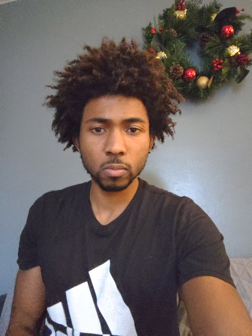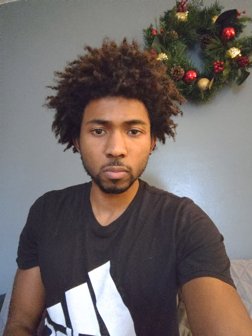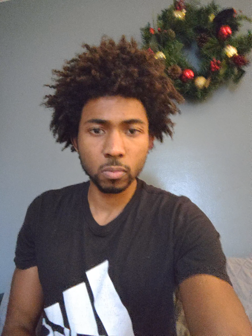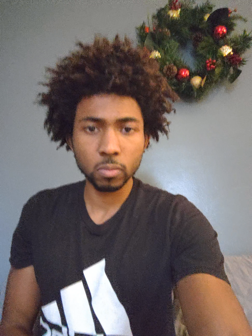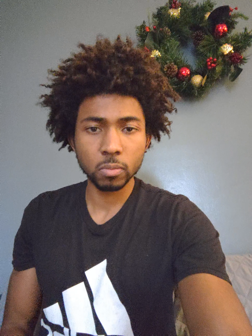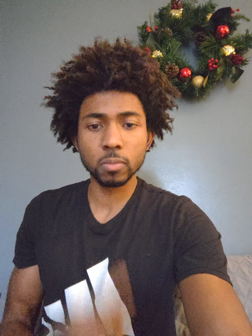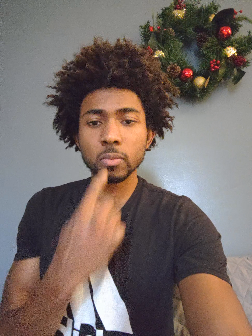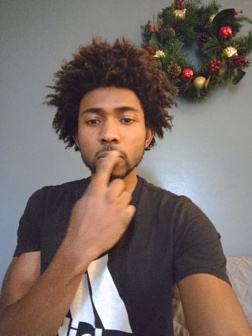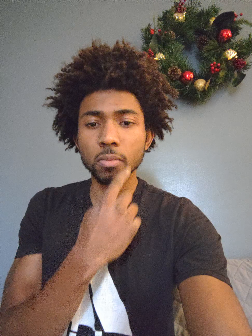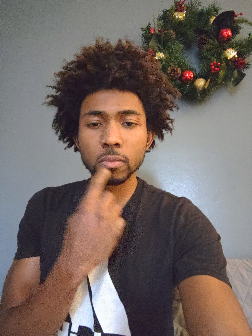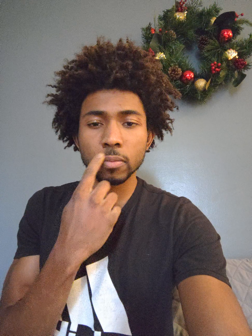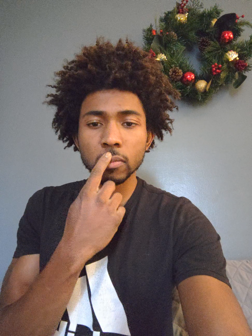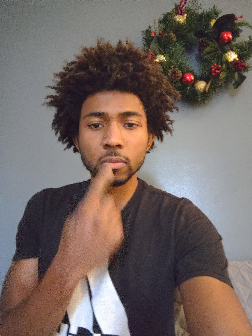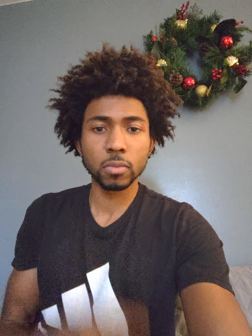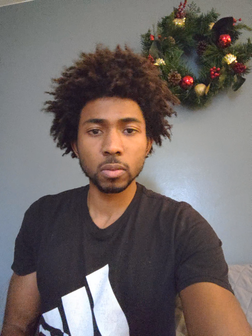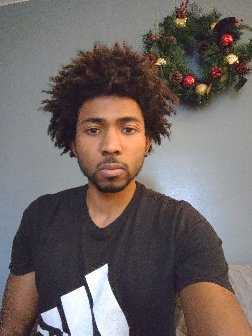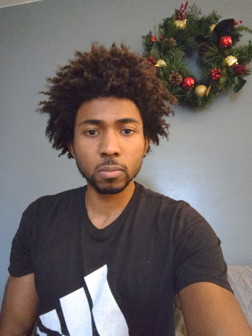lips